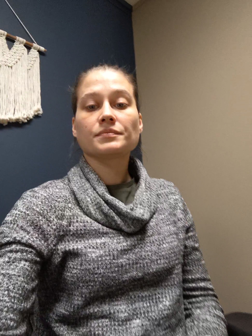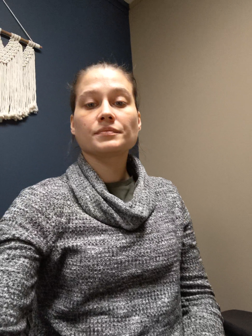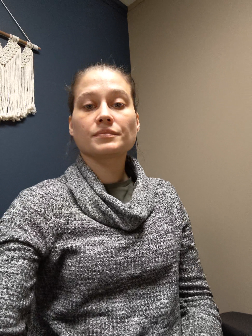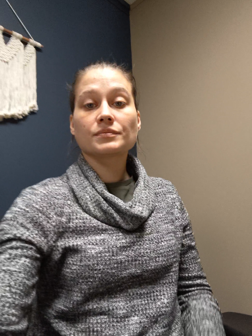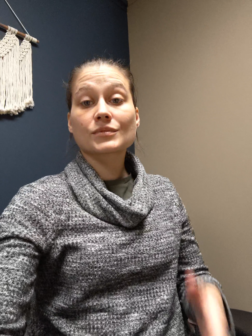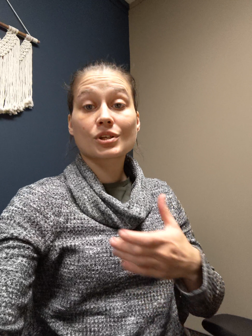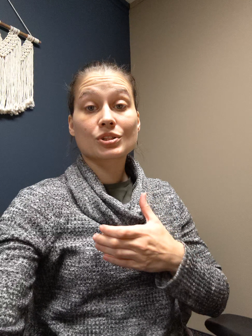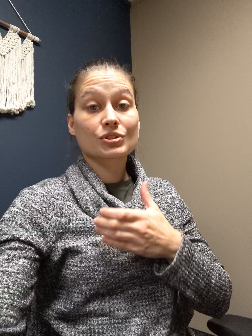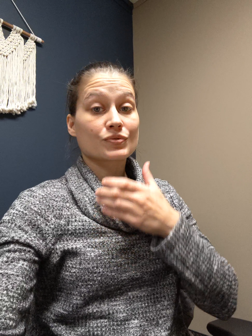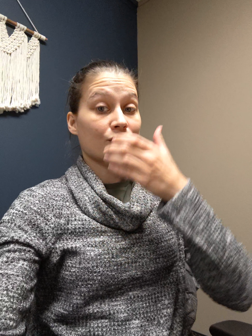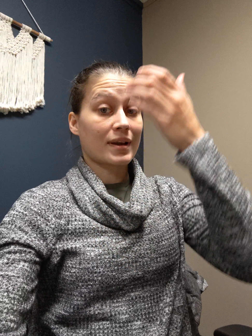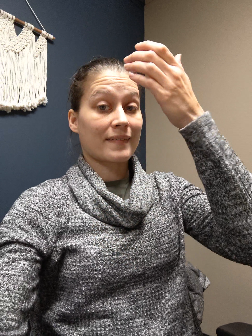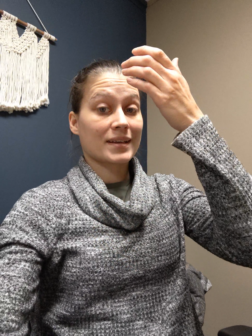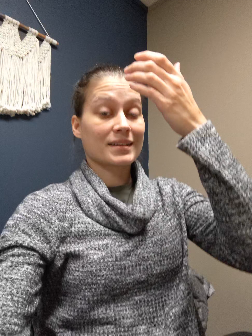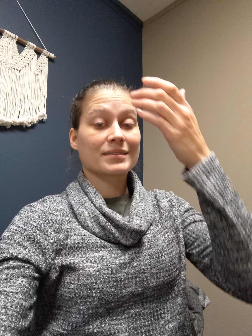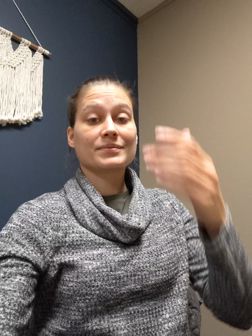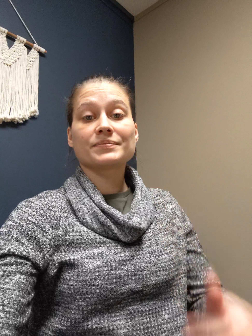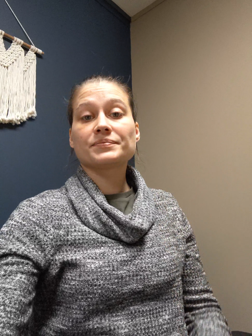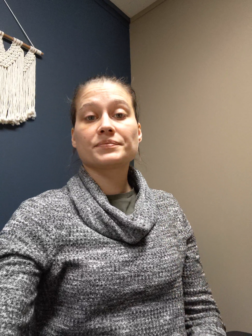giraffe